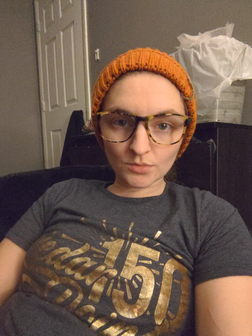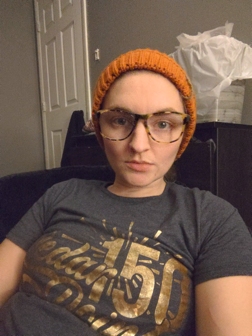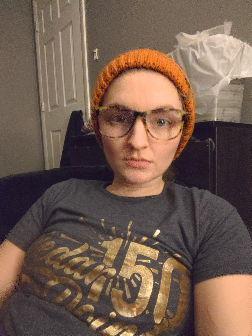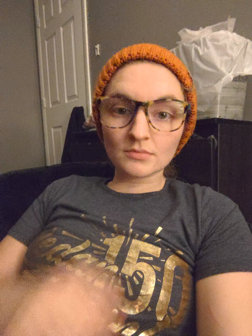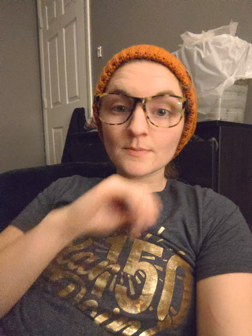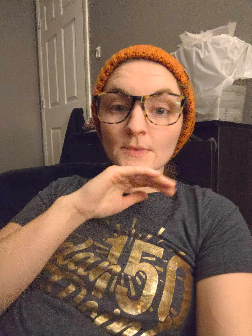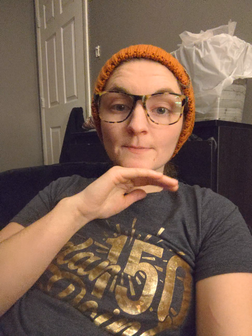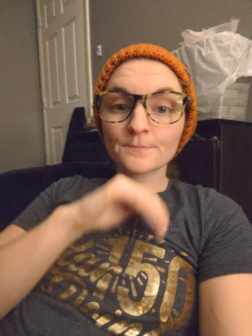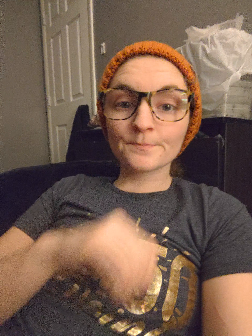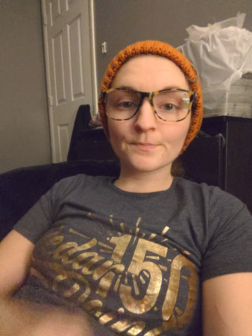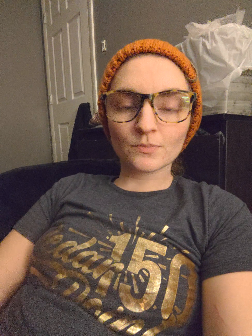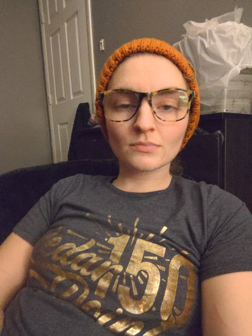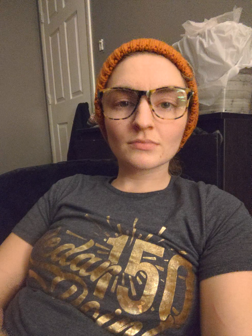pig